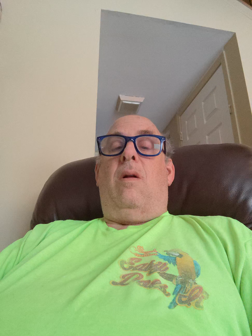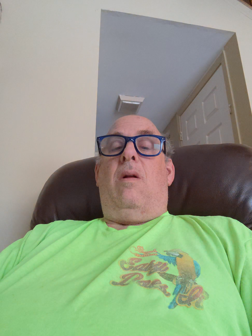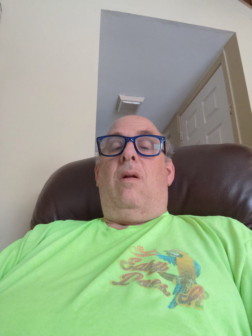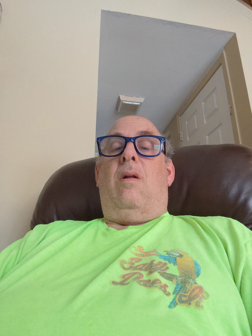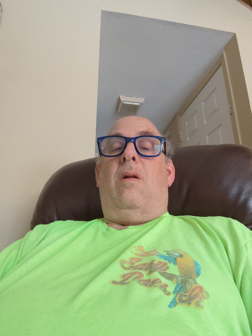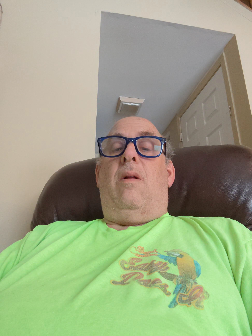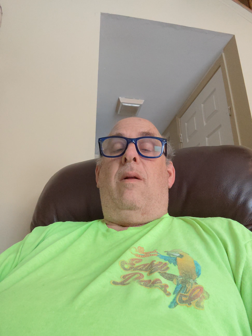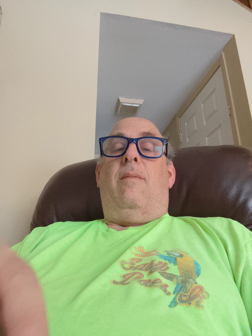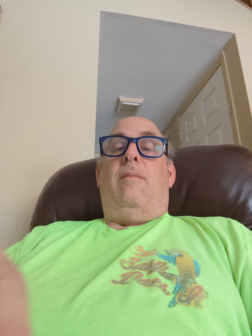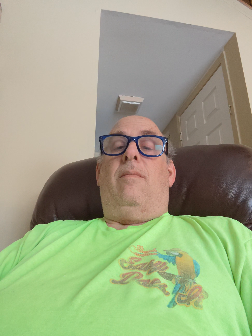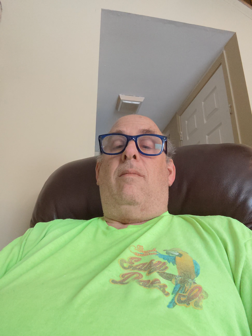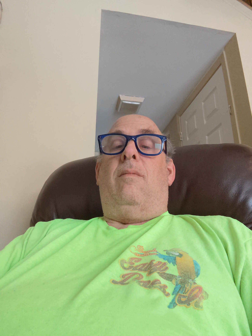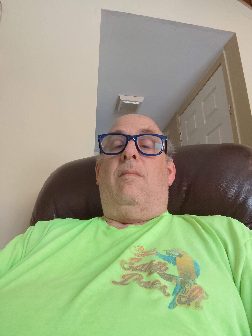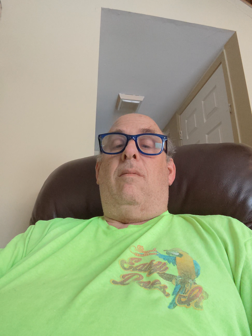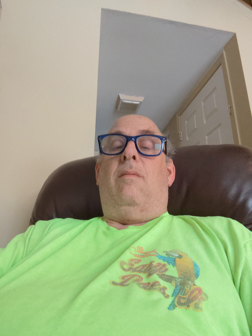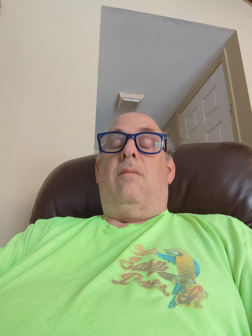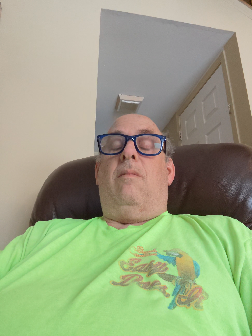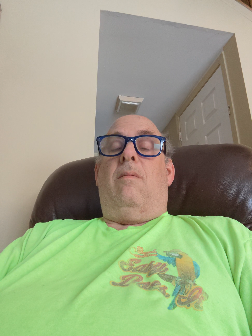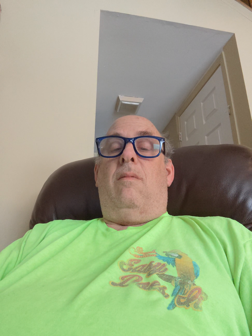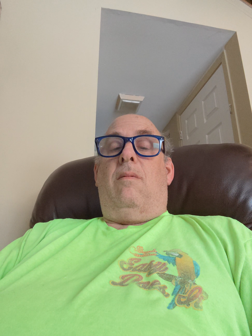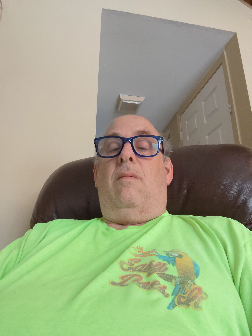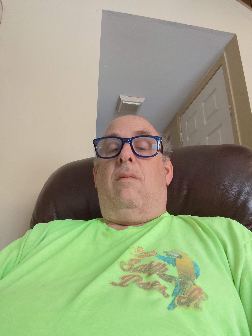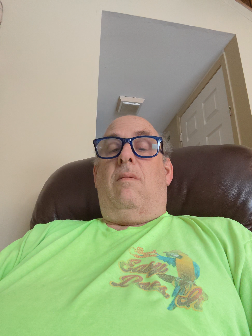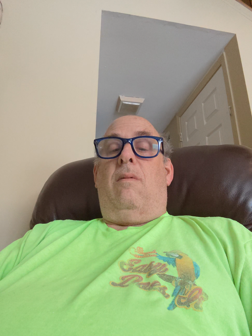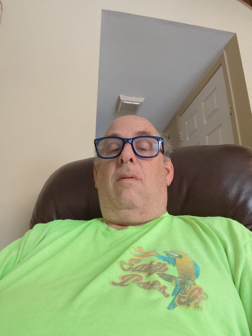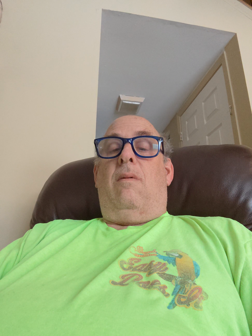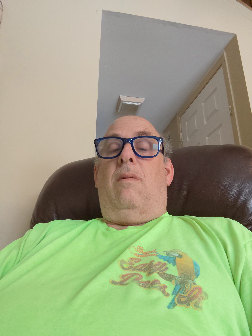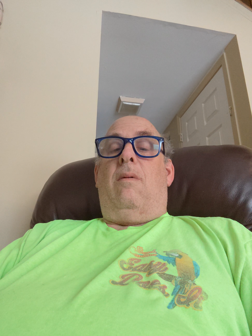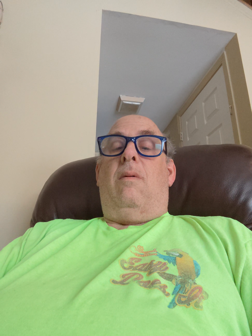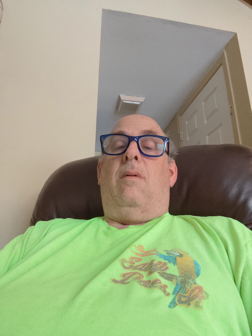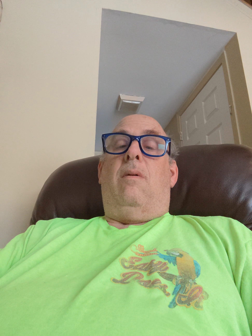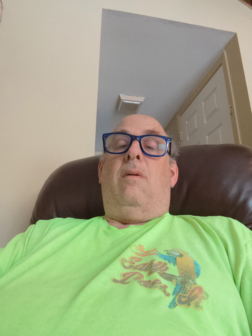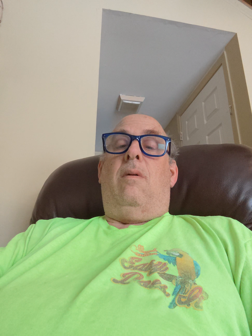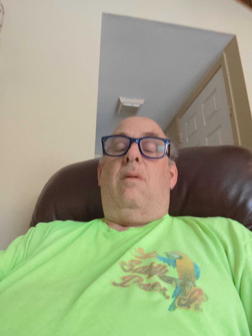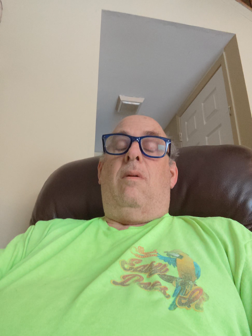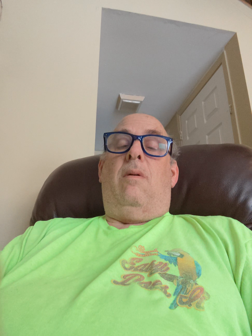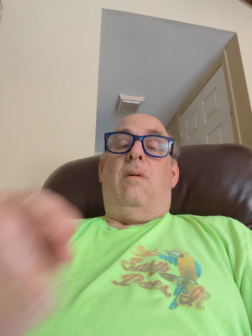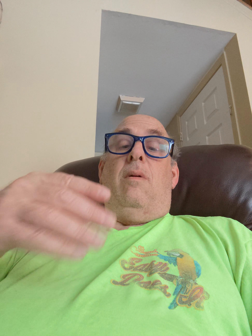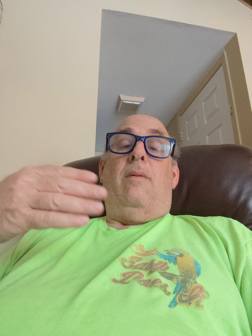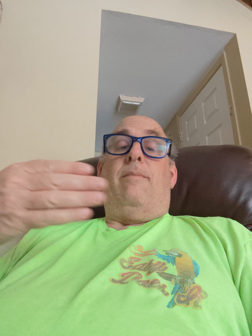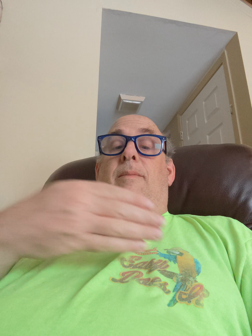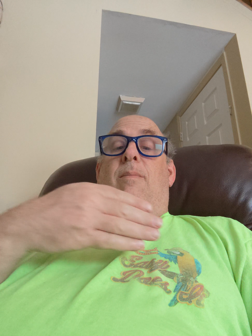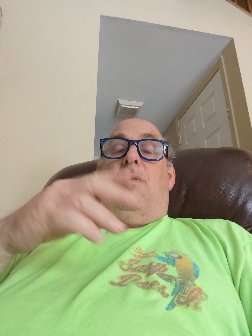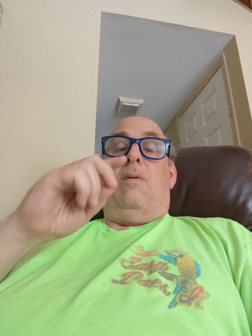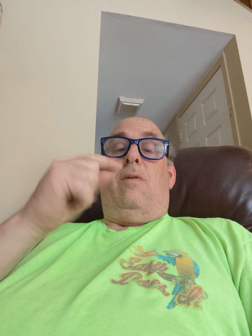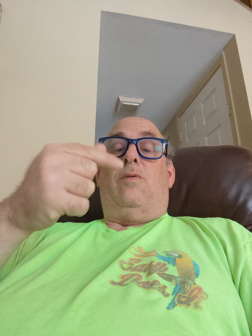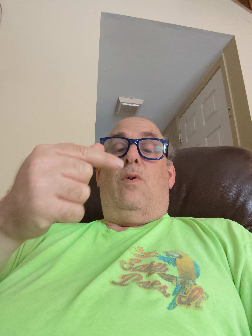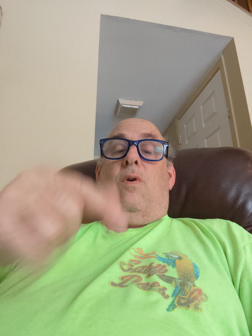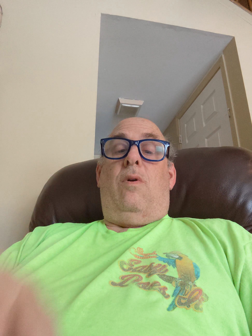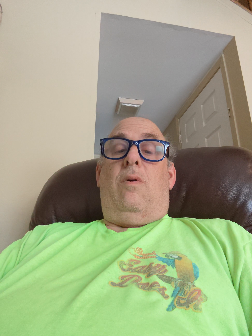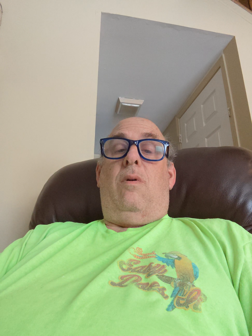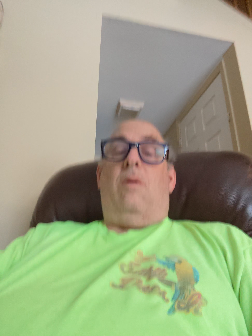puppy